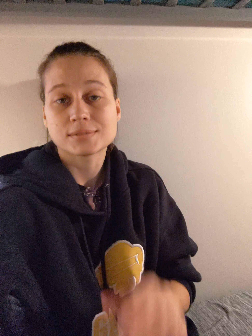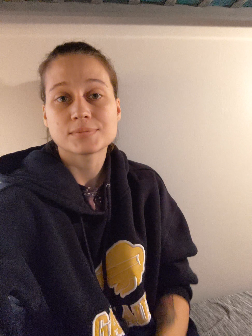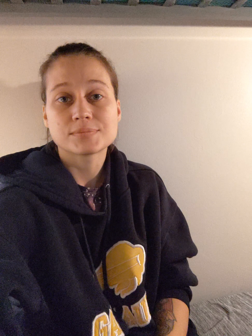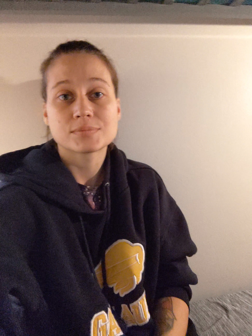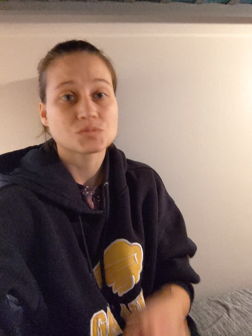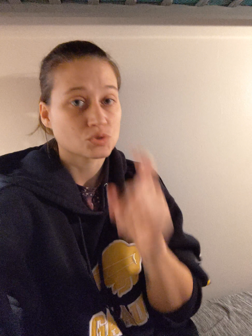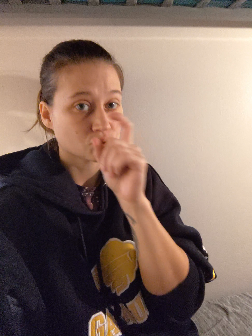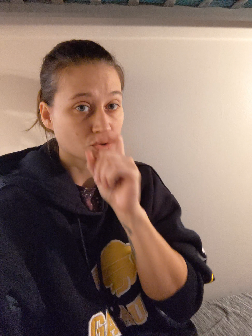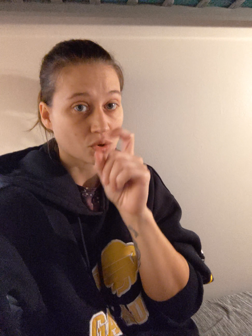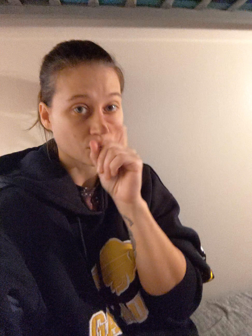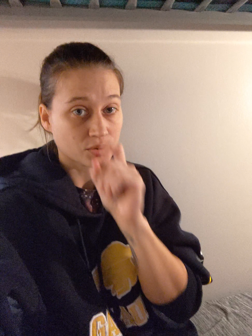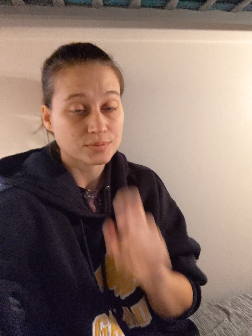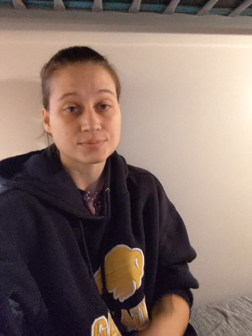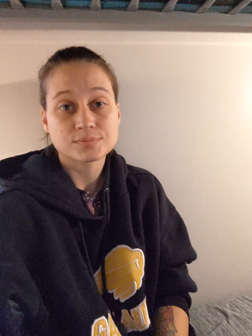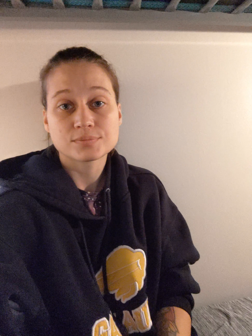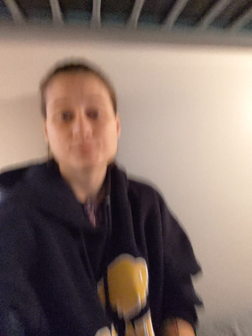doll